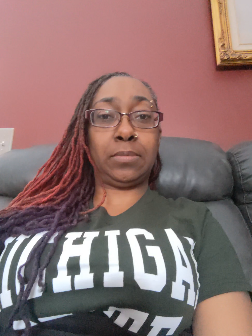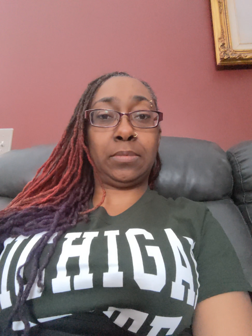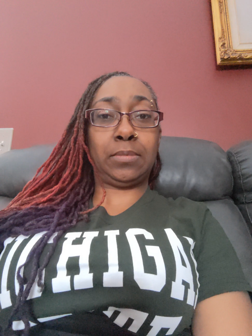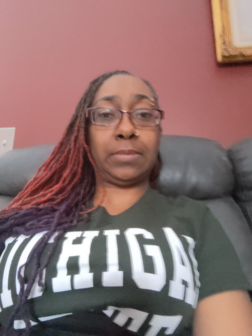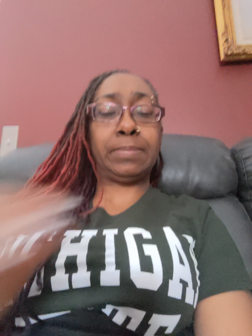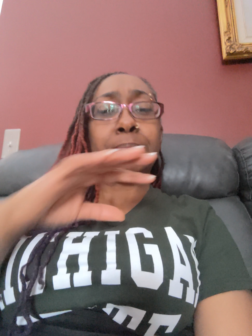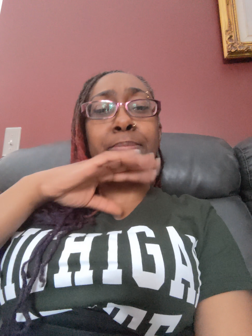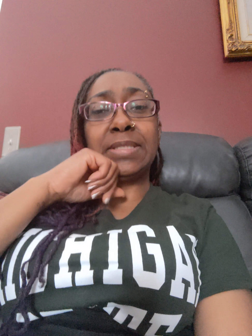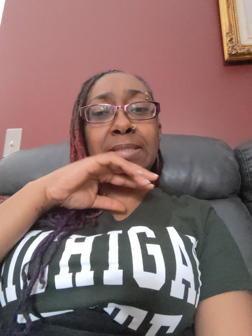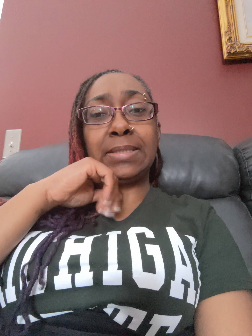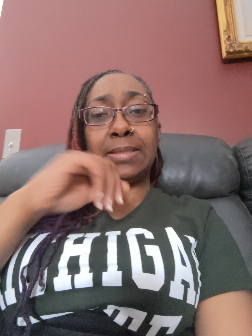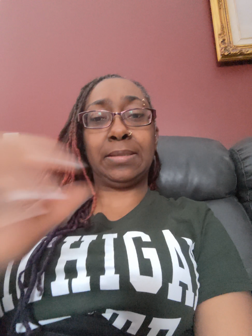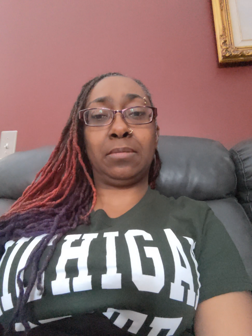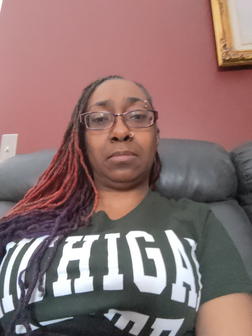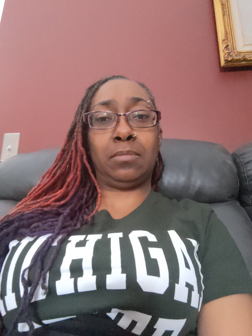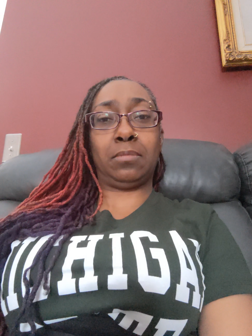pig